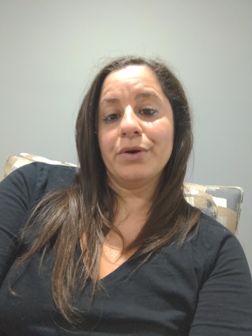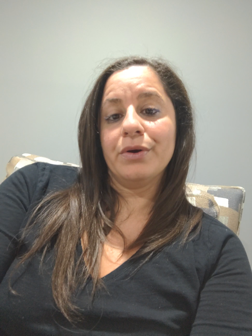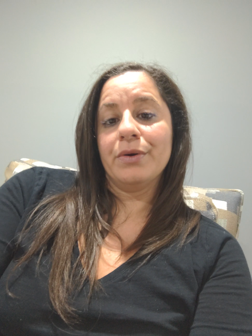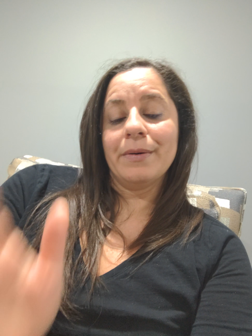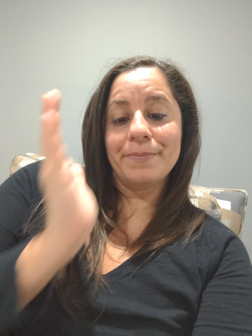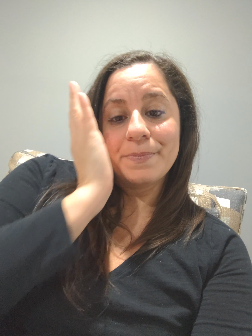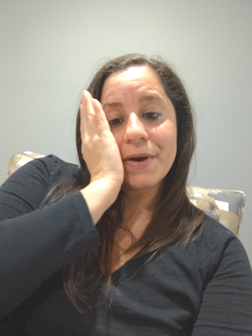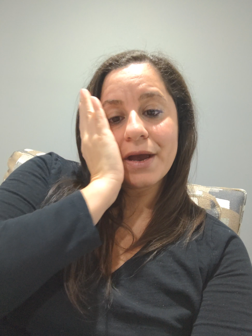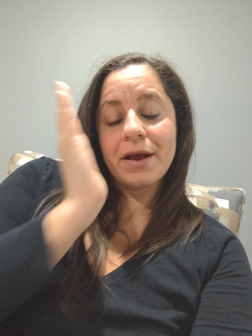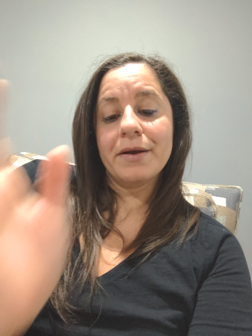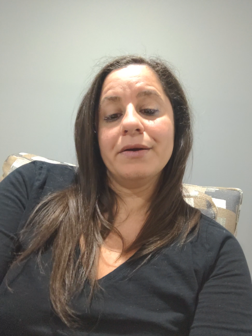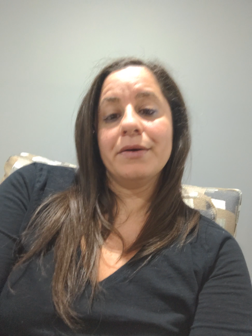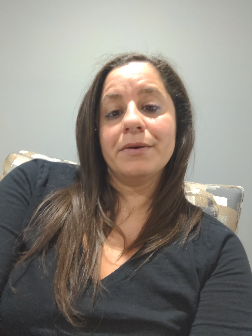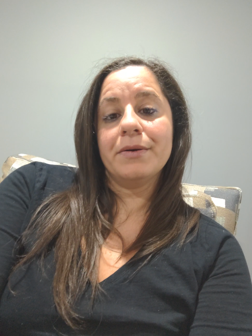bed